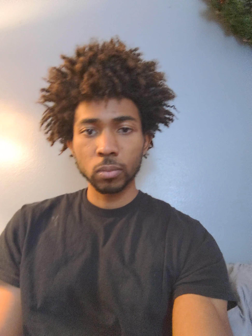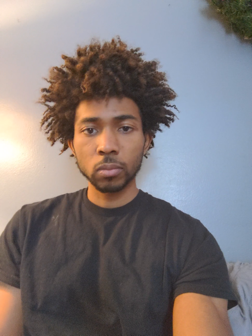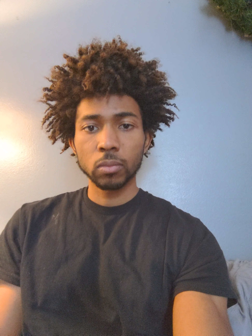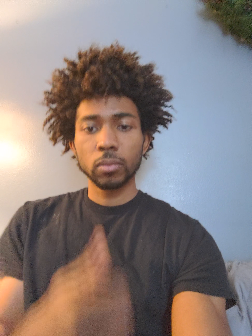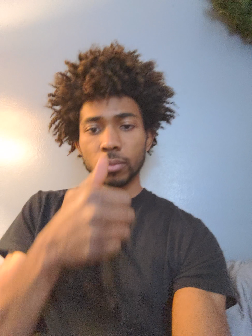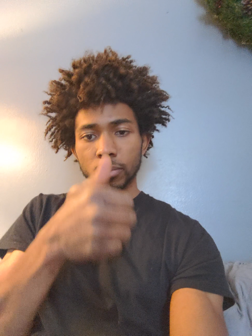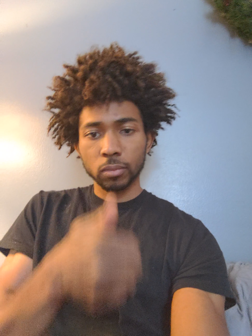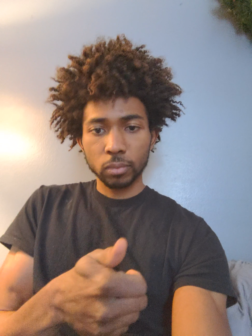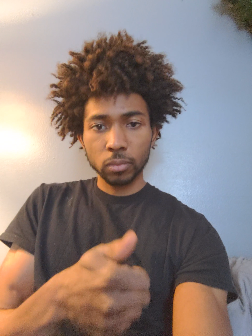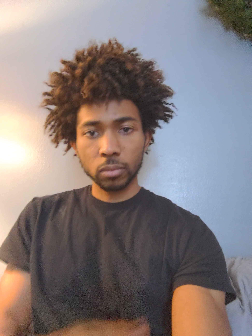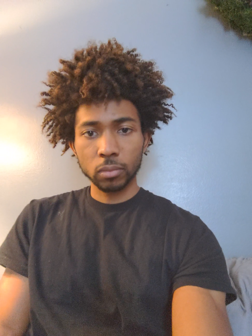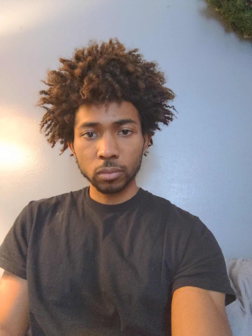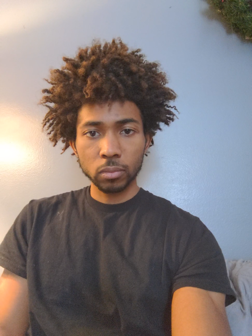every